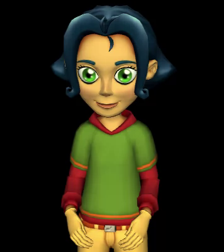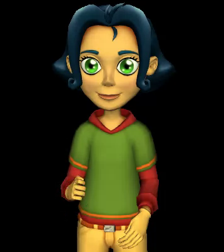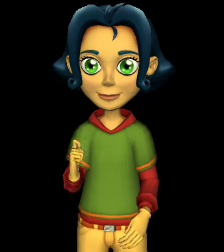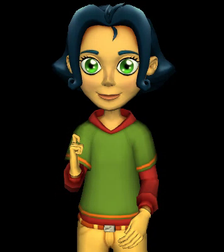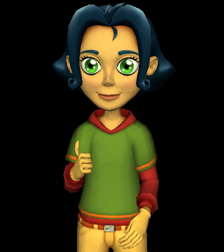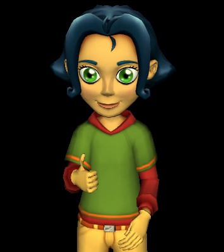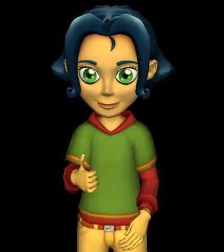تقريبا